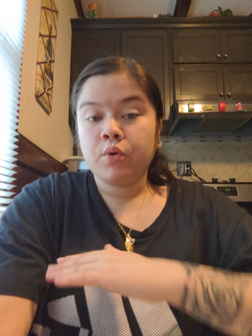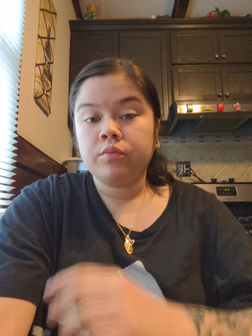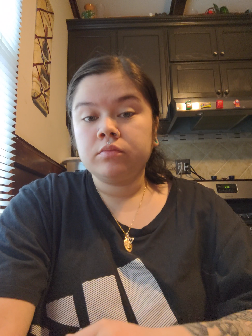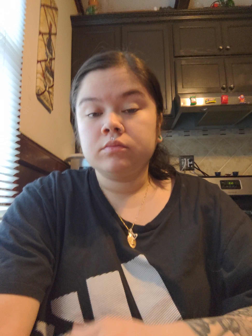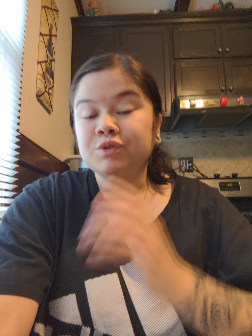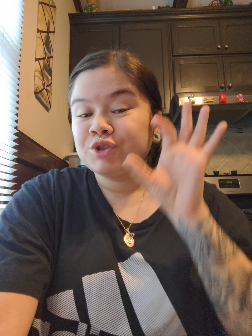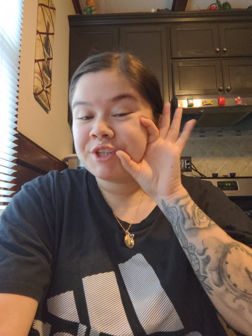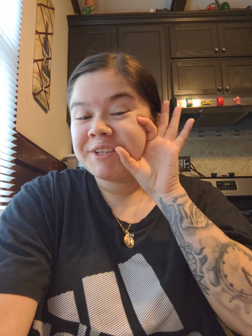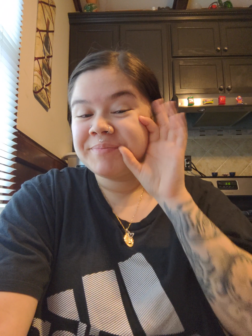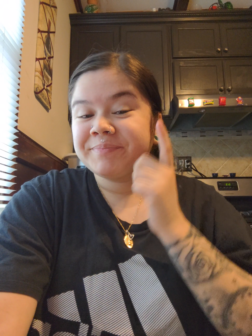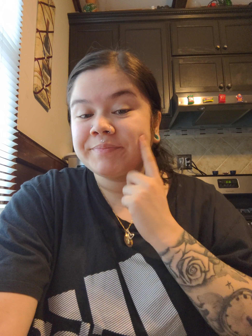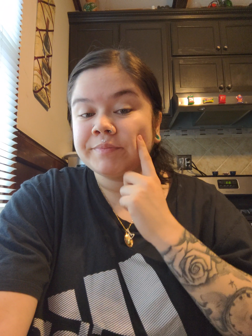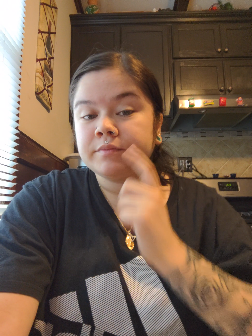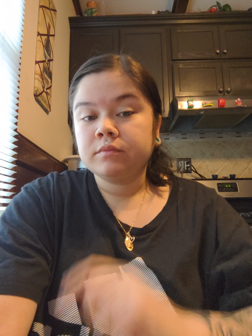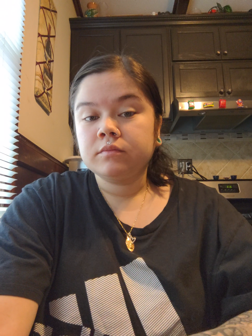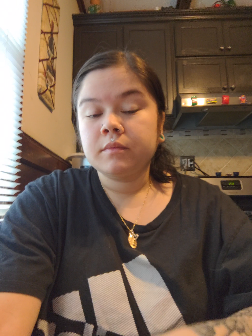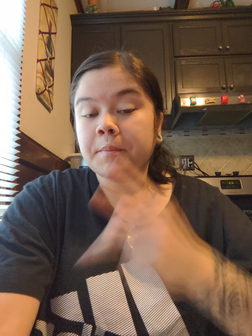cheek